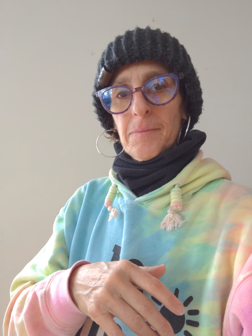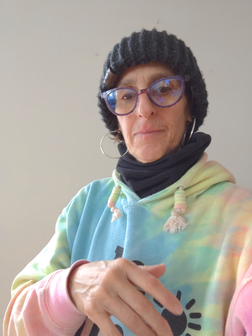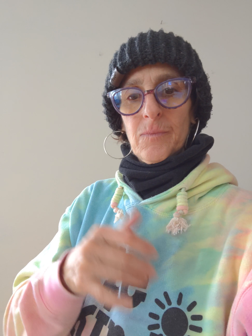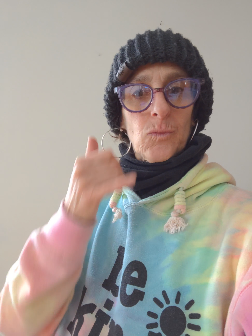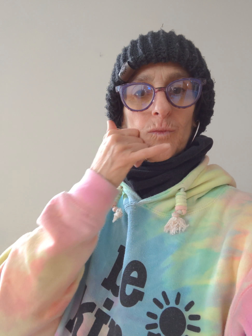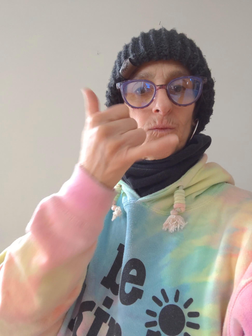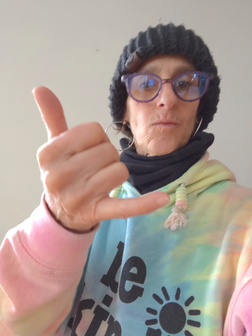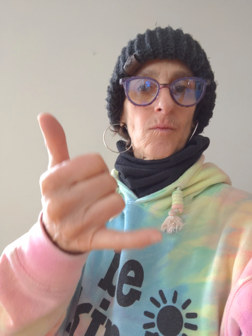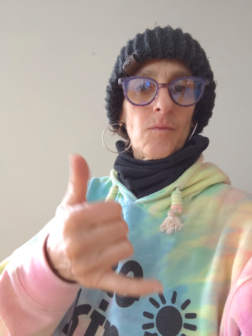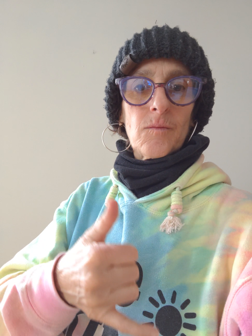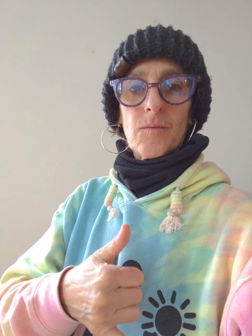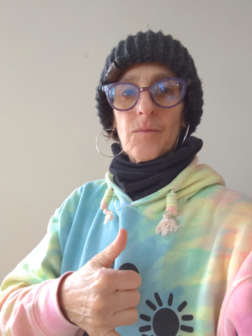call on the phone